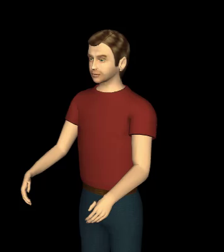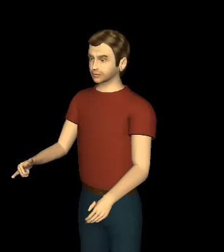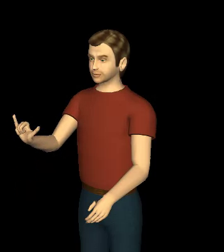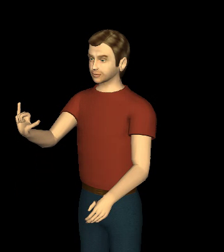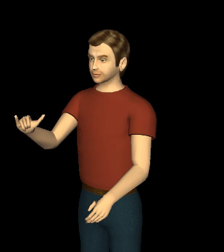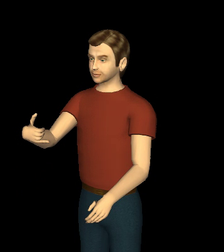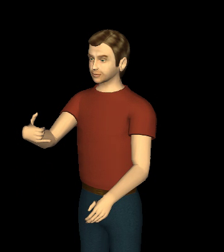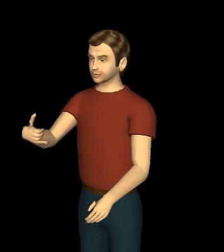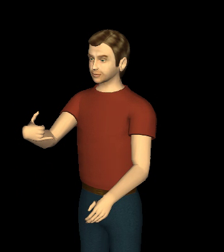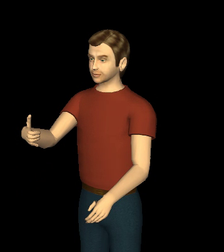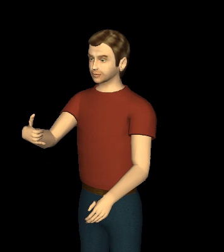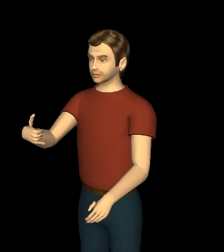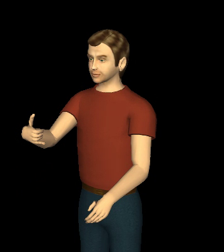الخميس